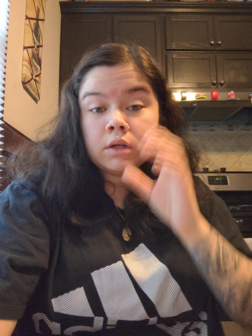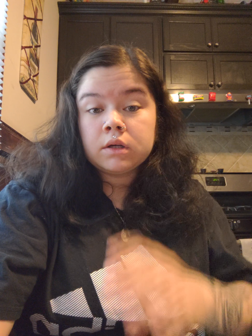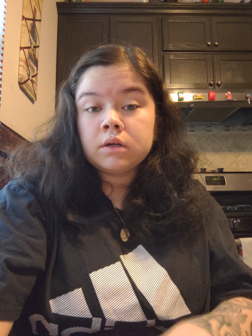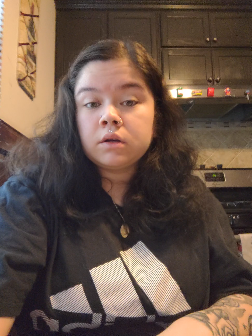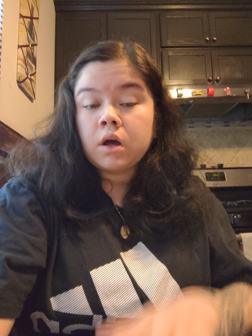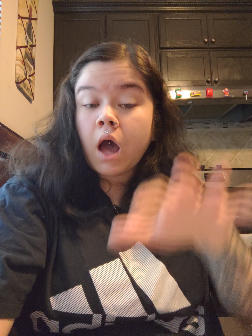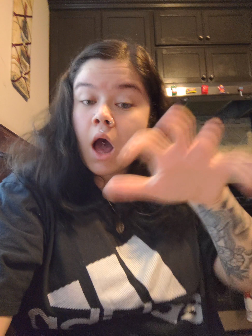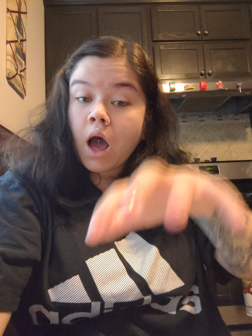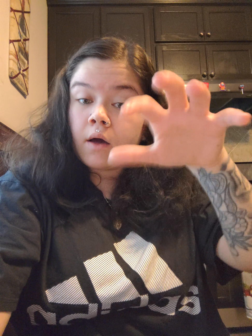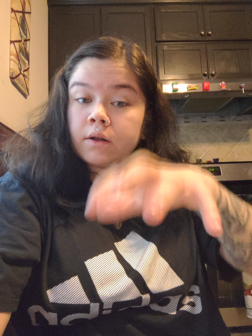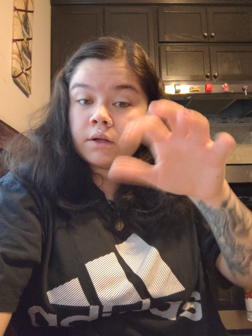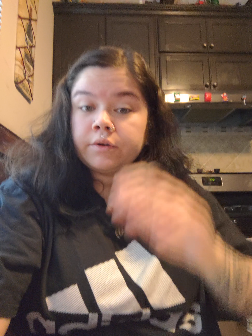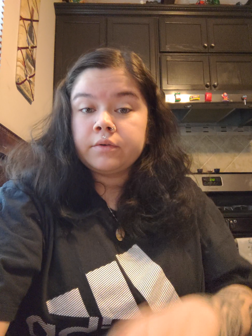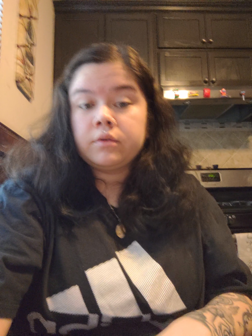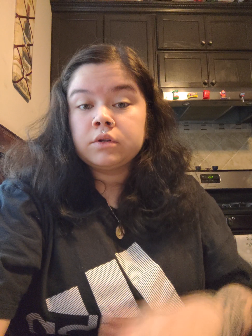alligator